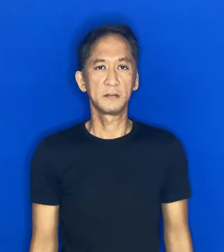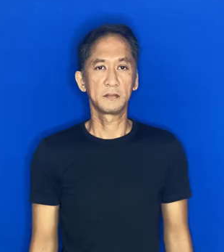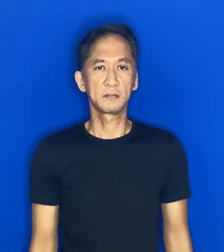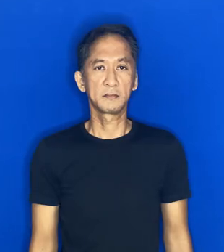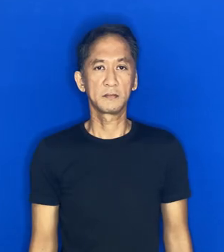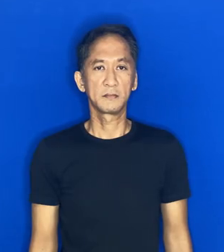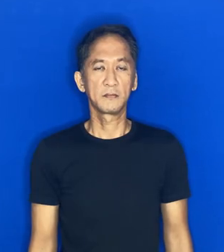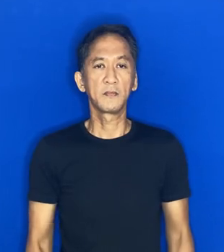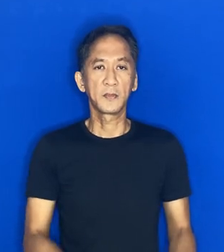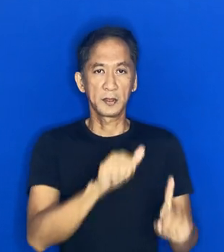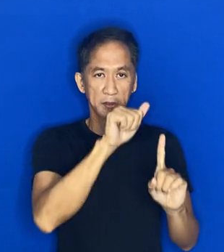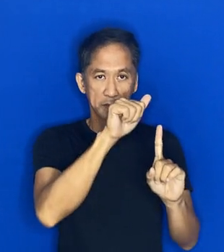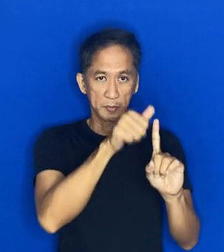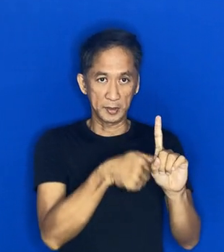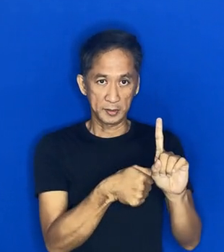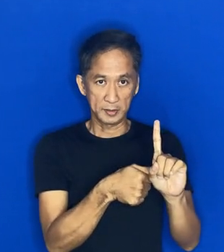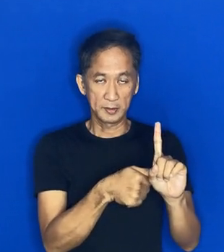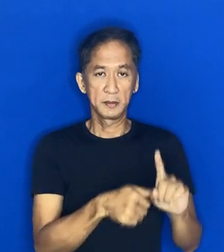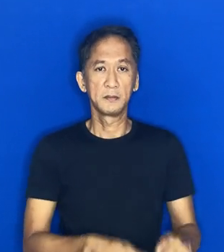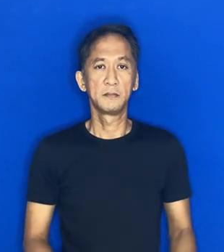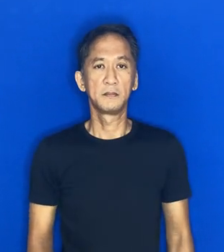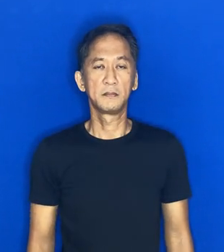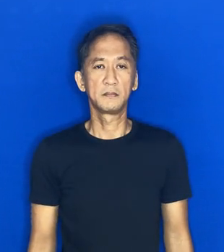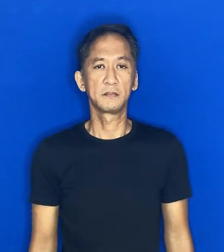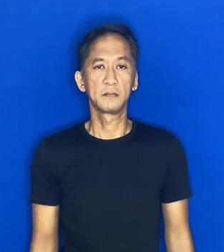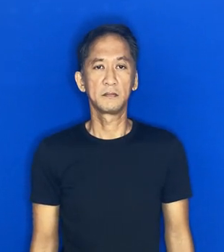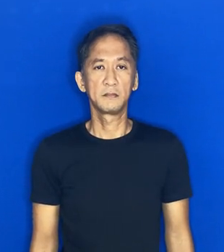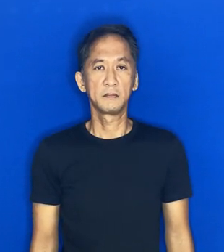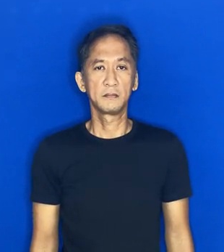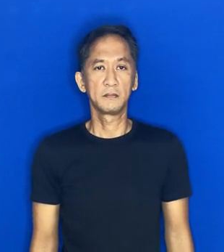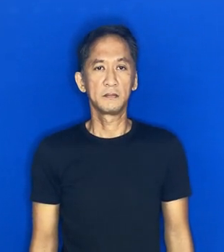april